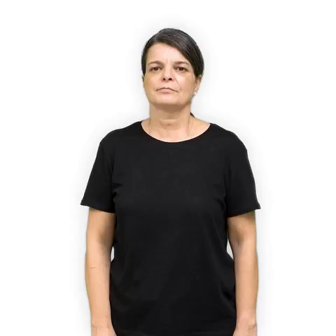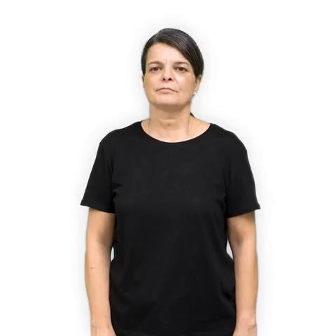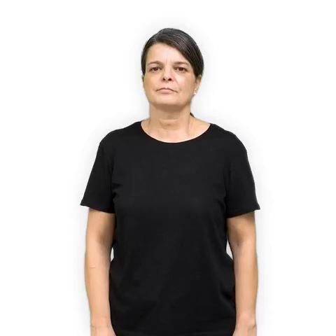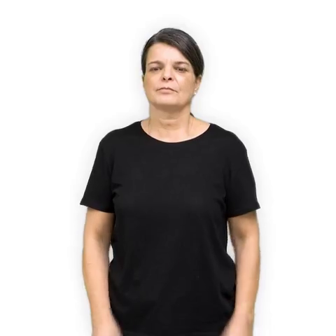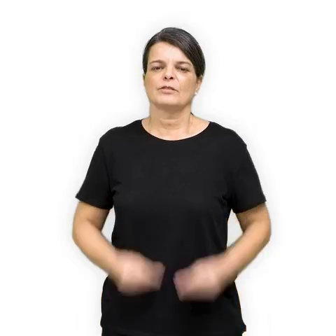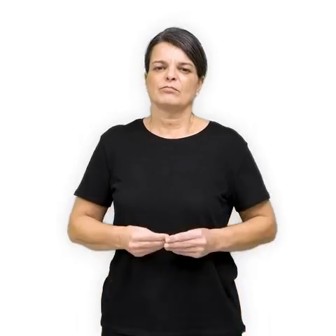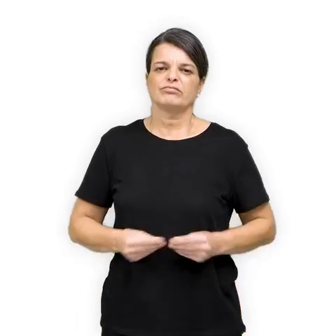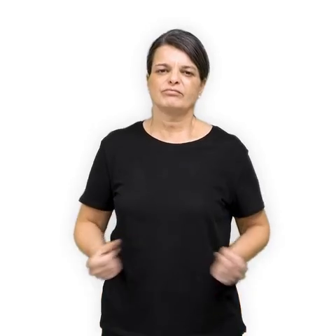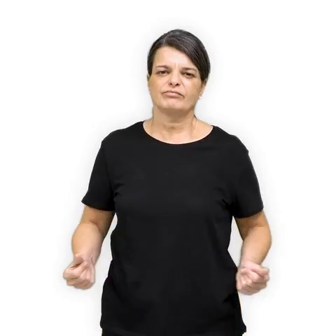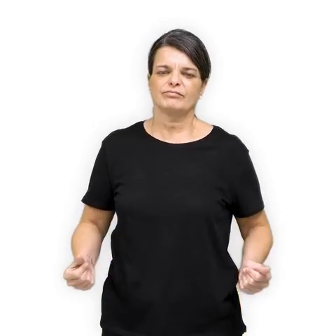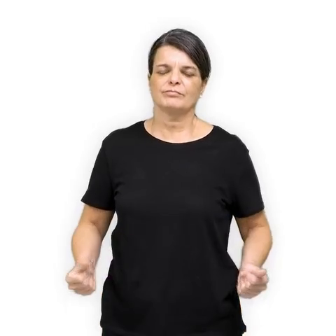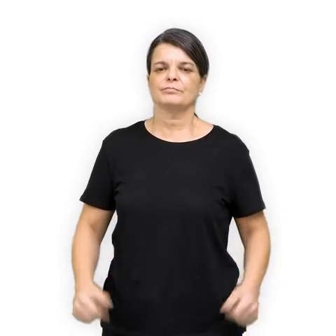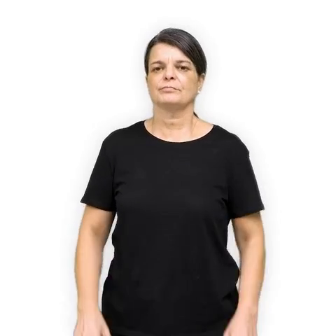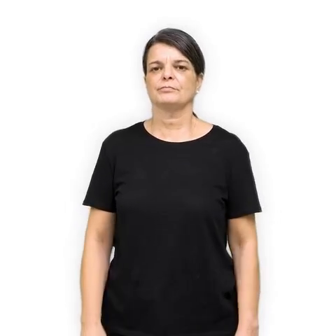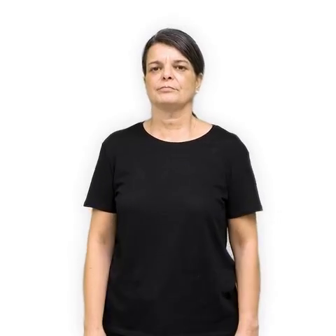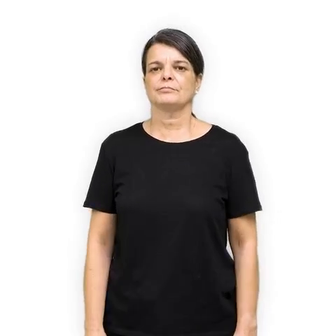diarrea